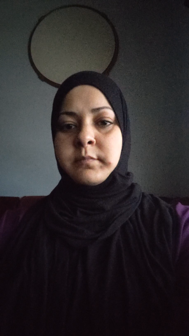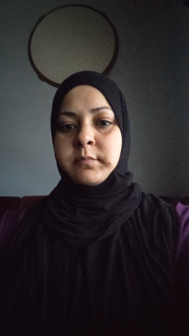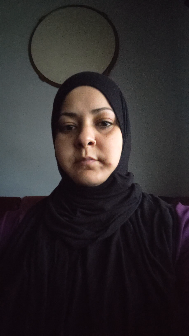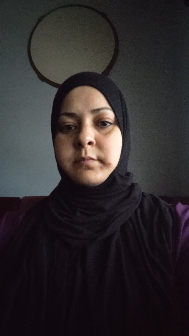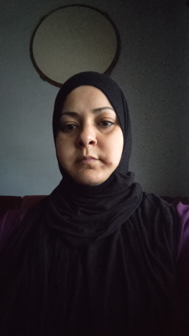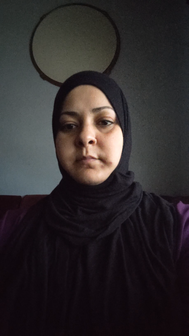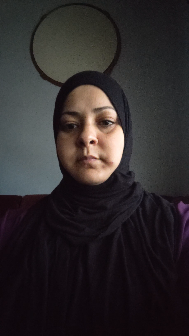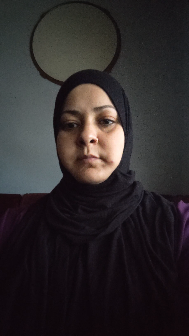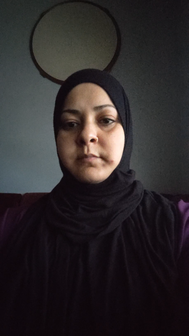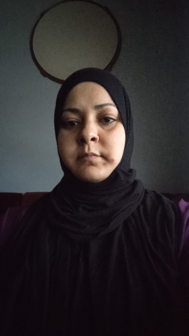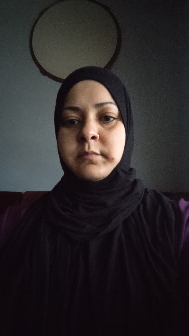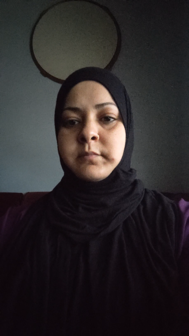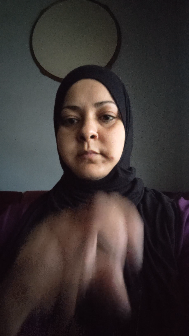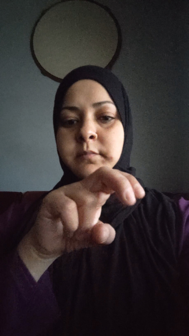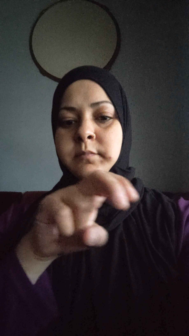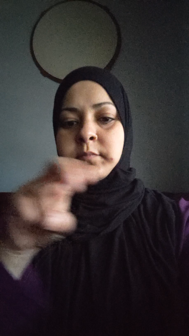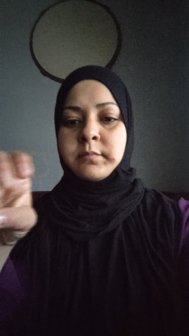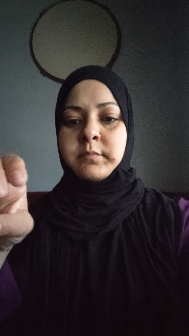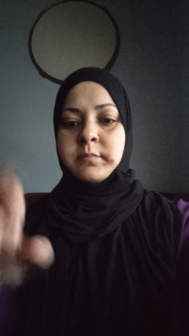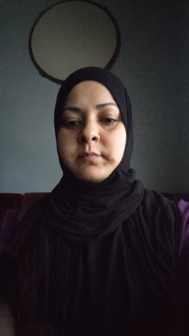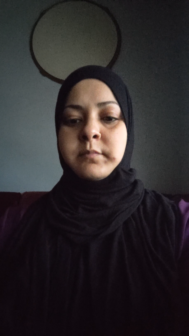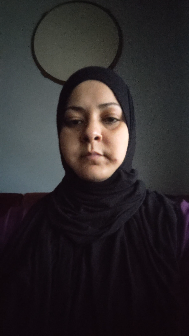porch